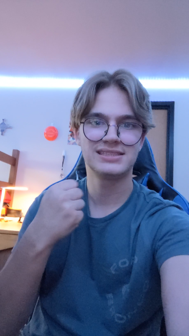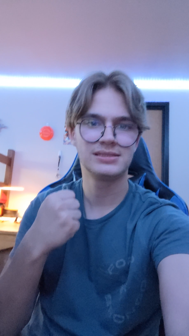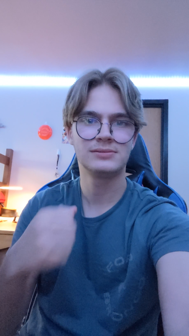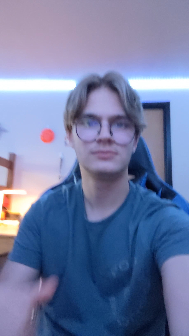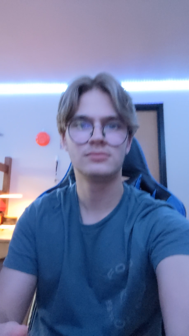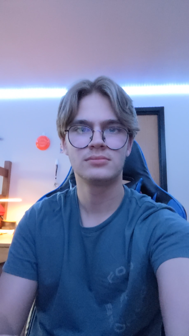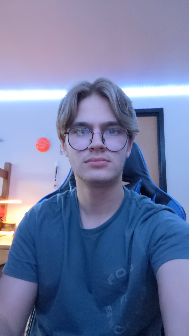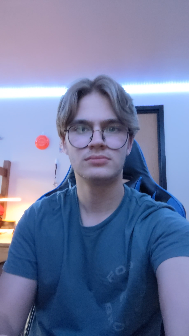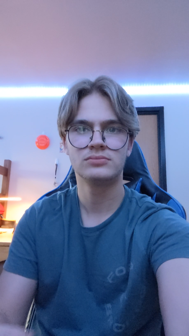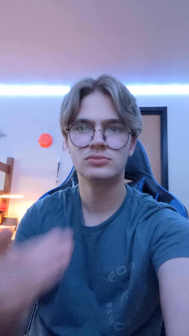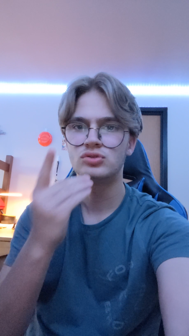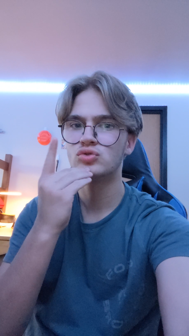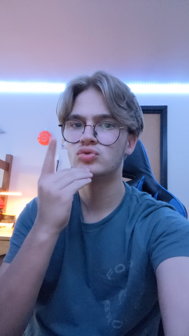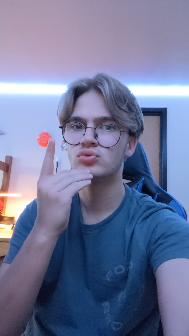dinner